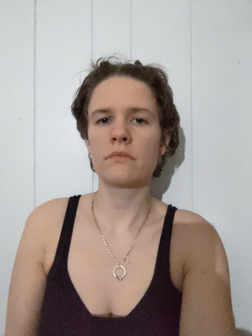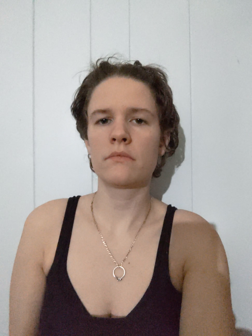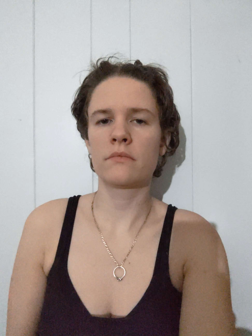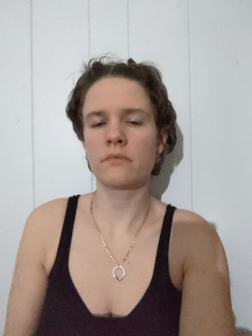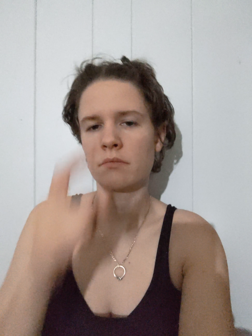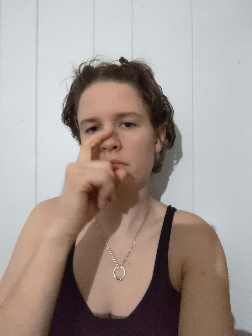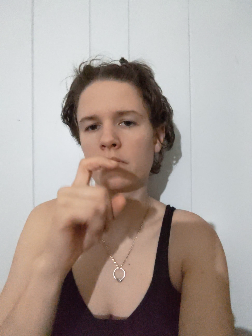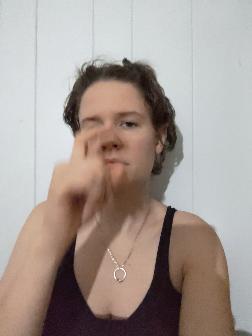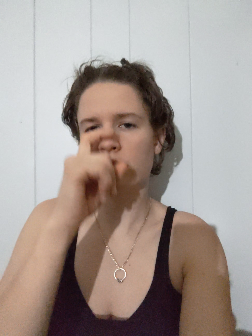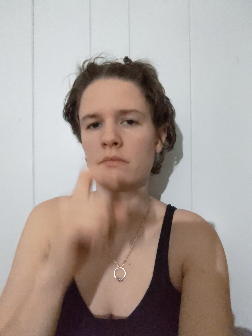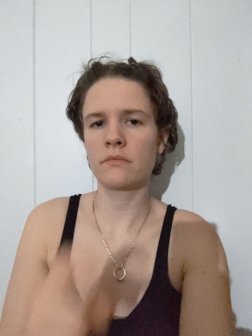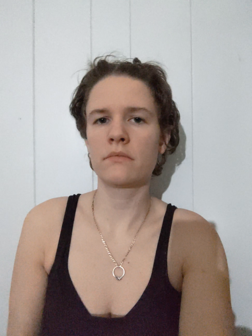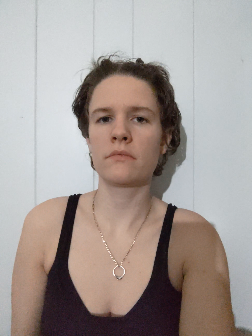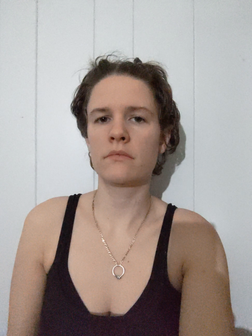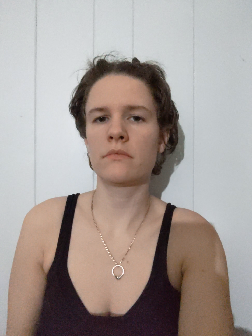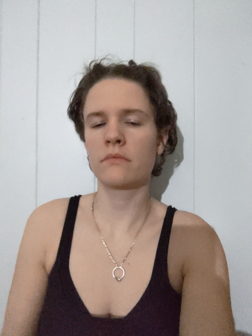doll